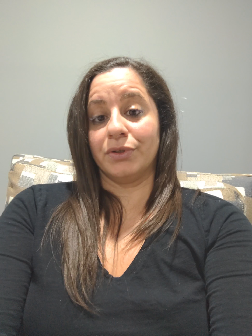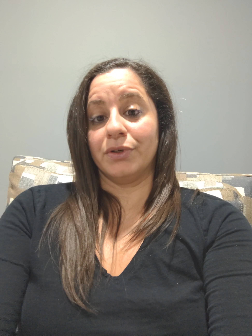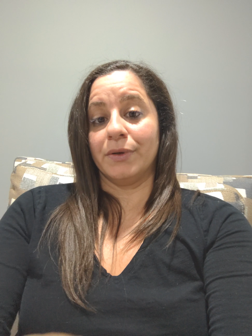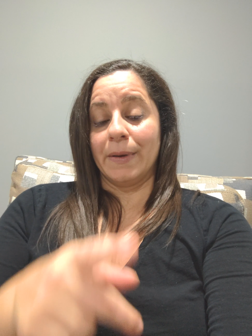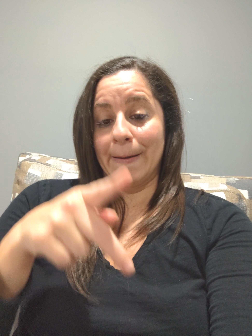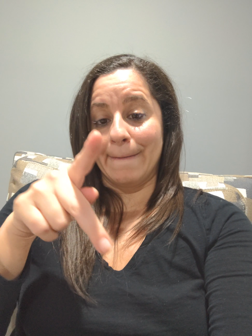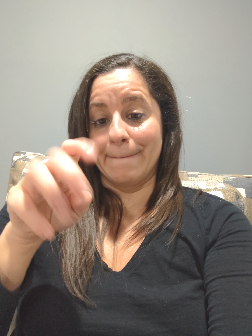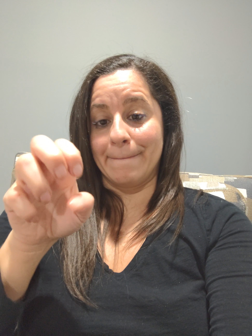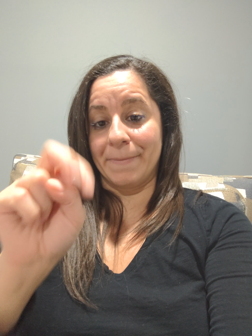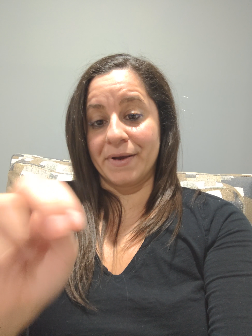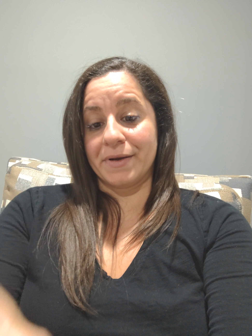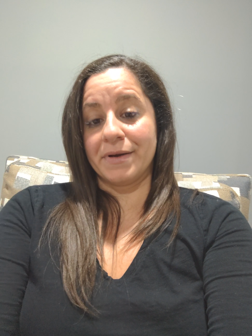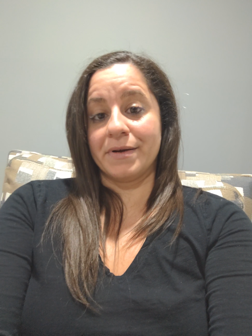pen